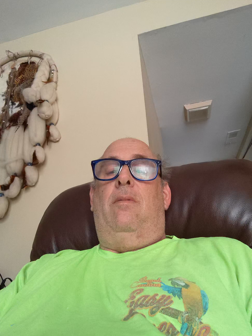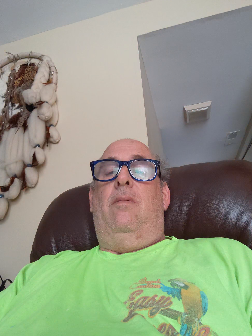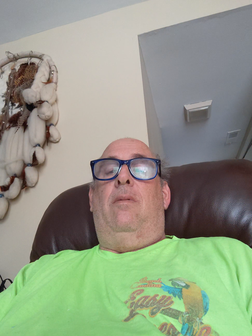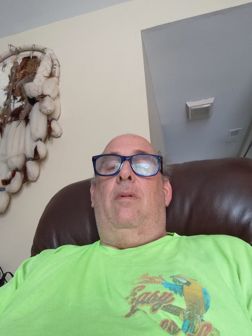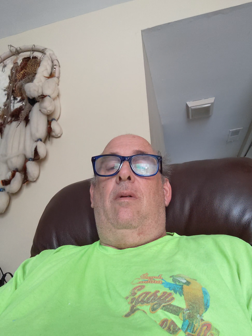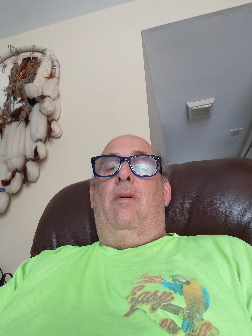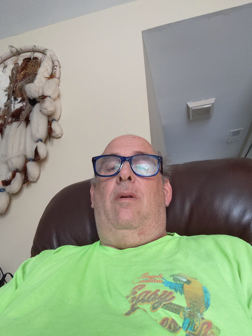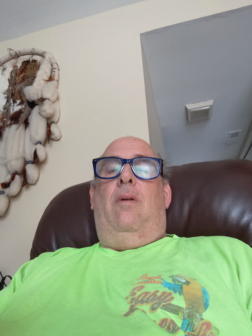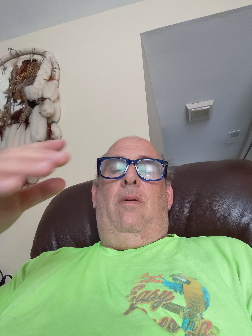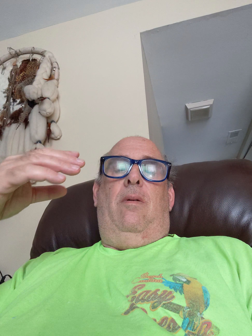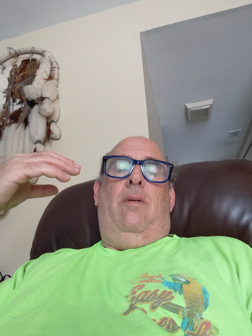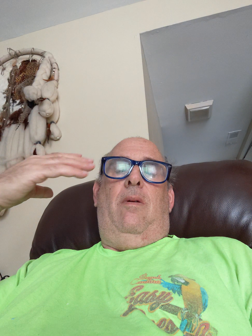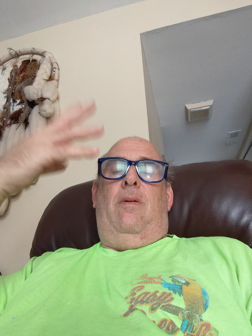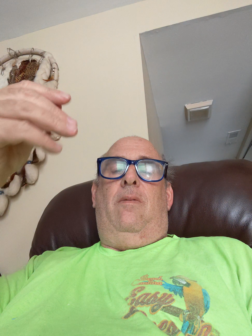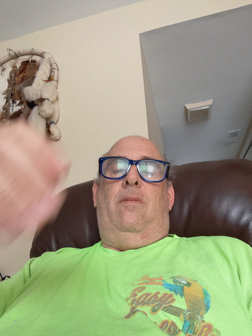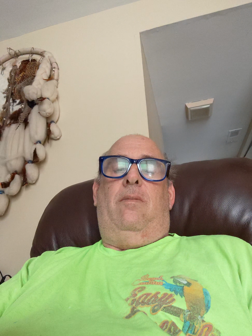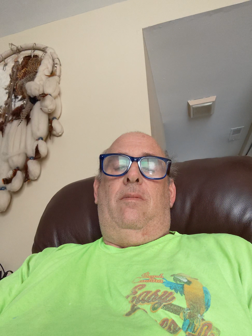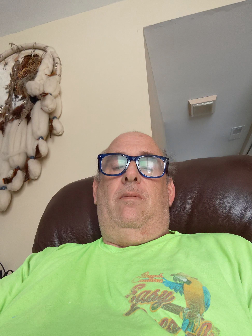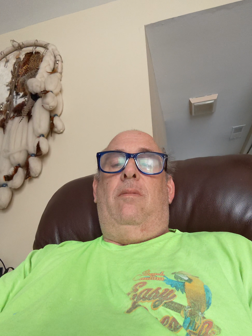outside